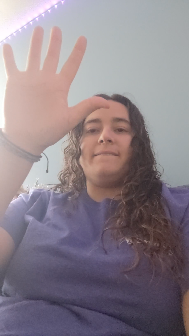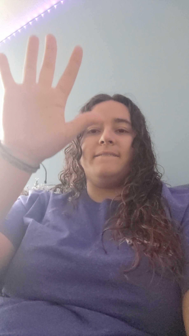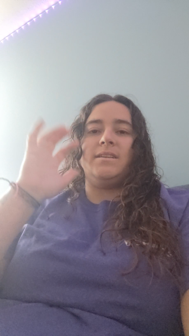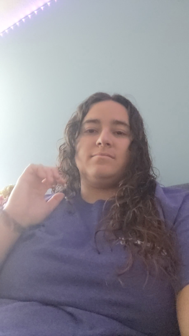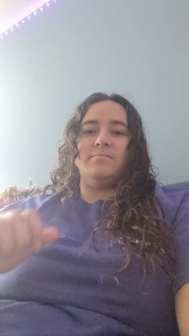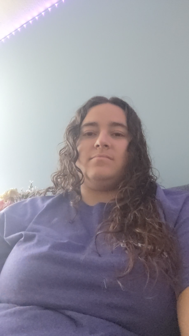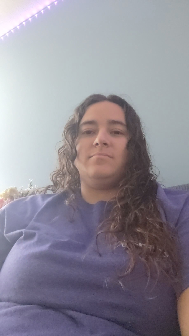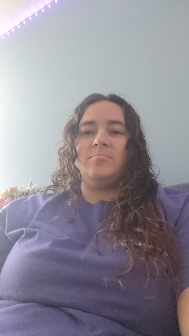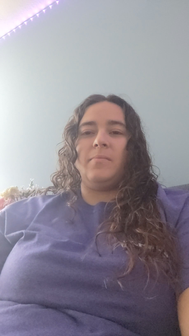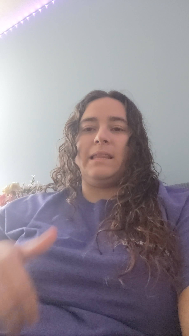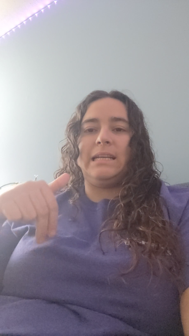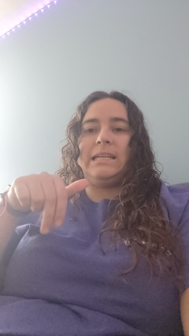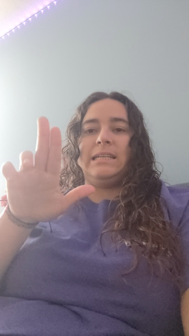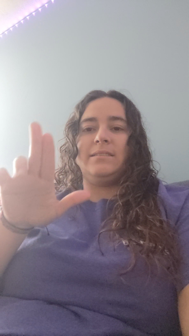lick